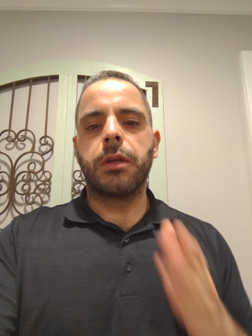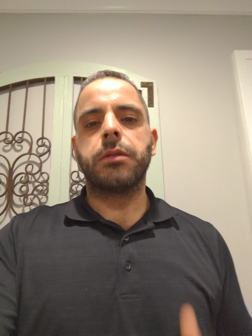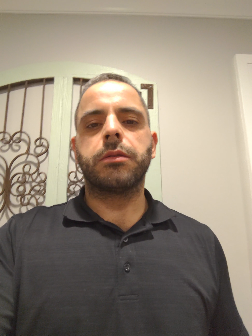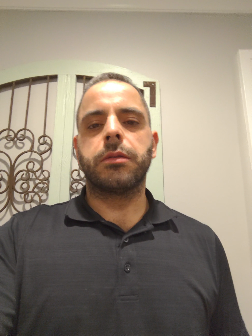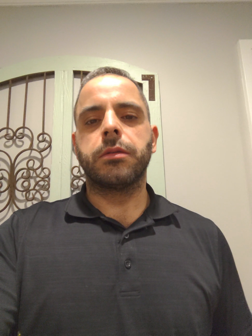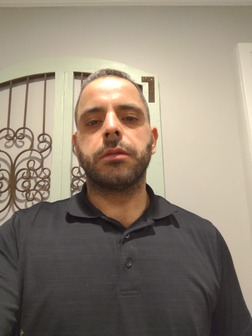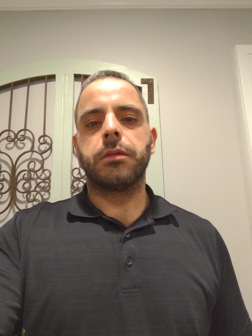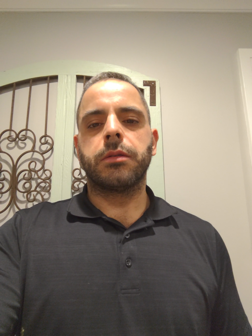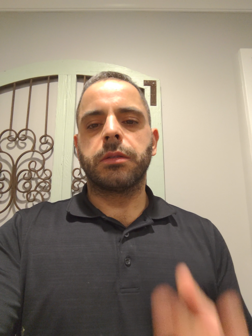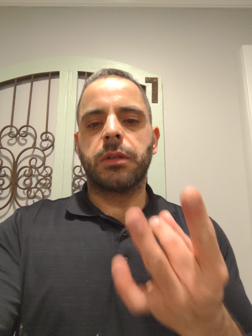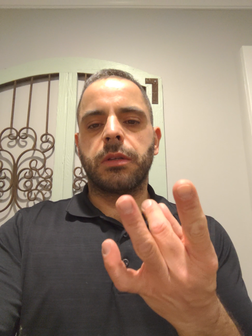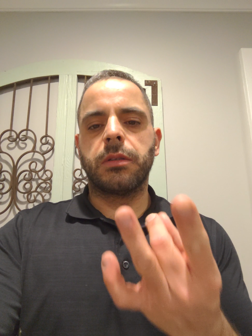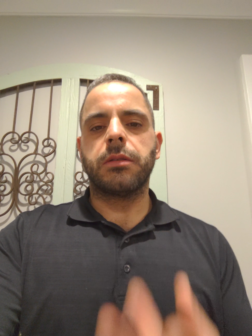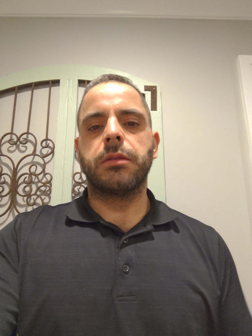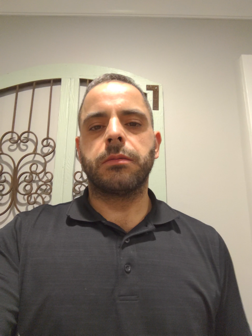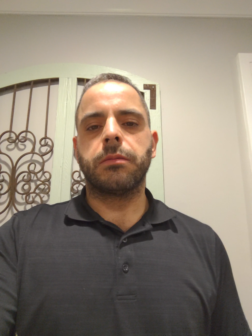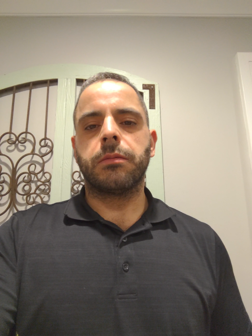sticky